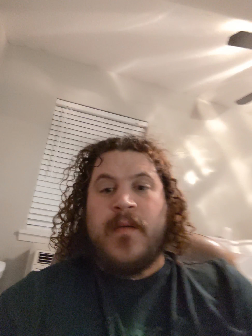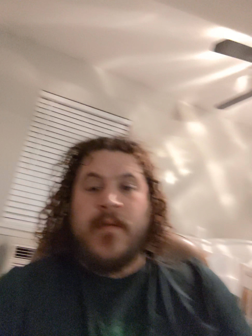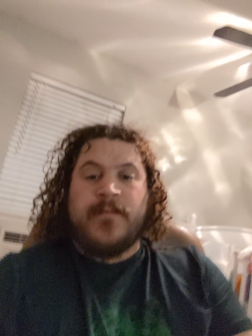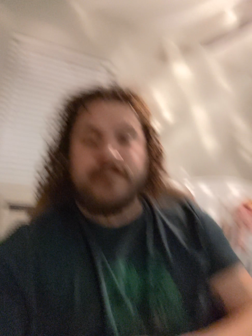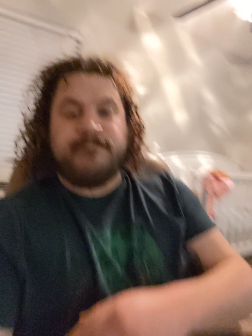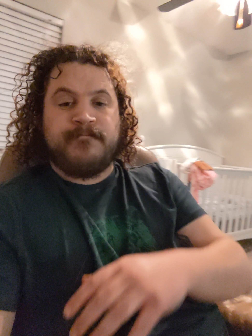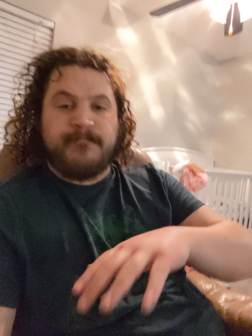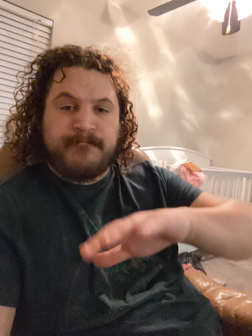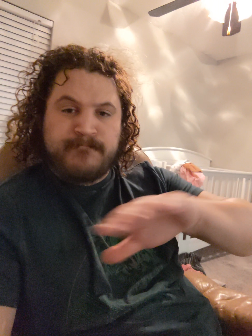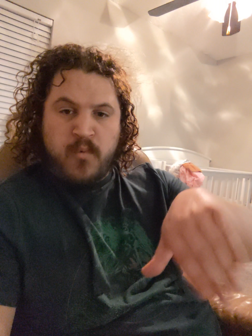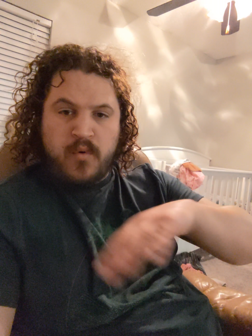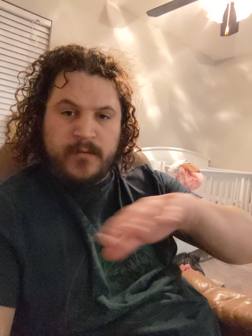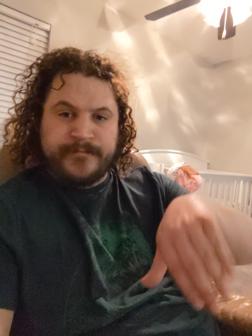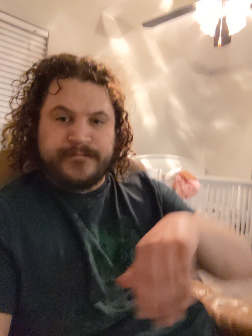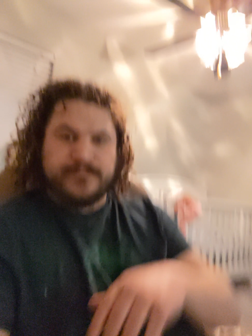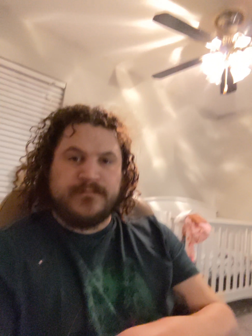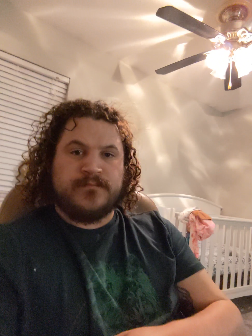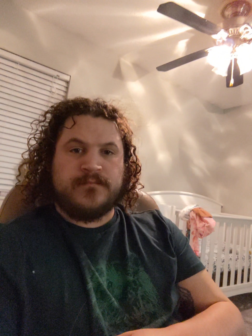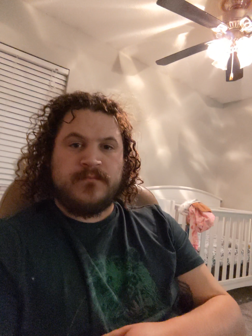pool